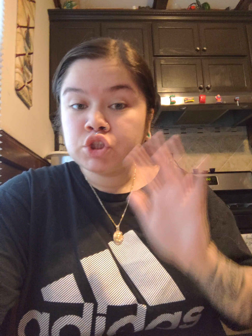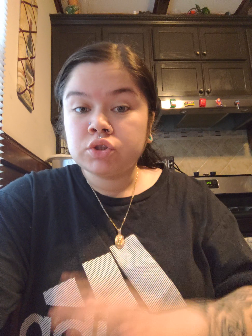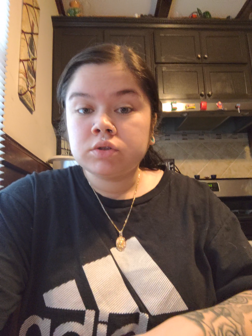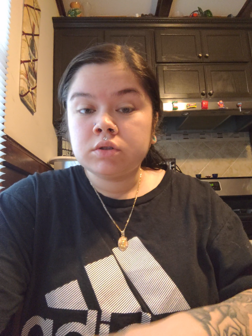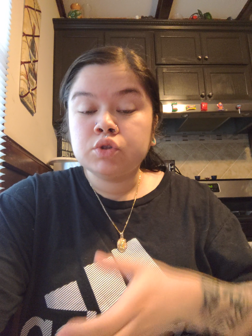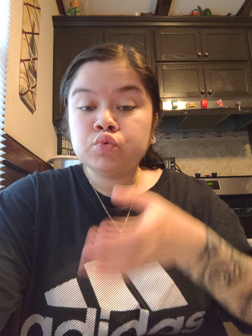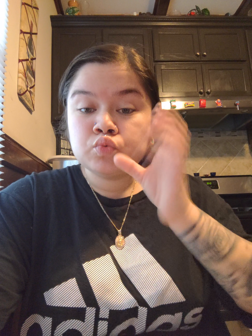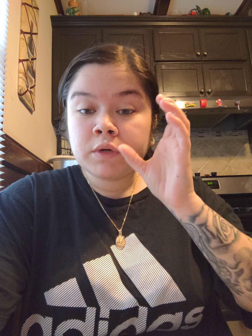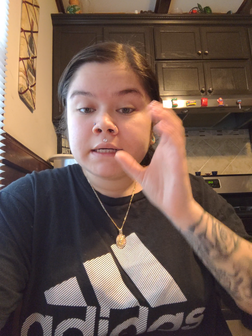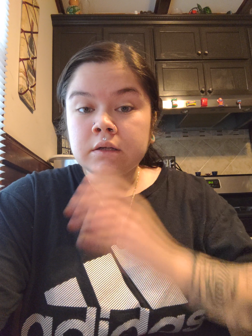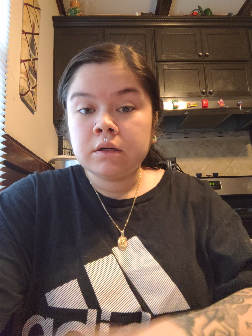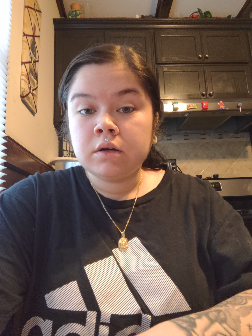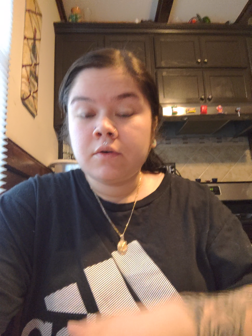drink